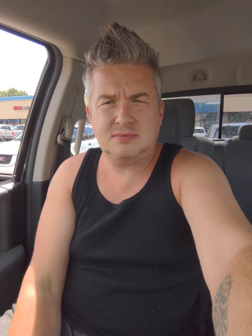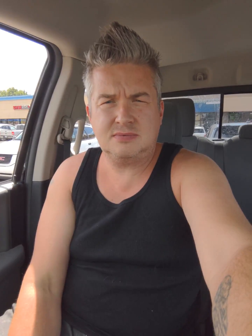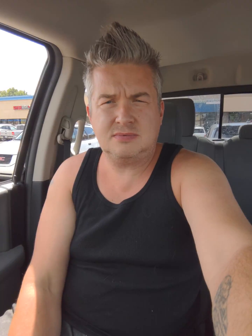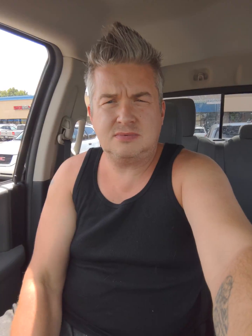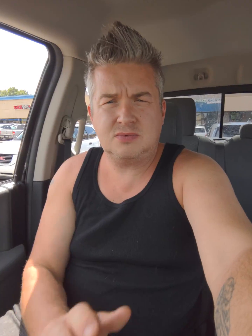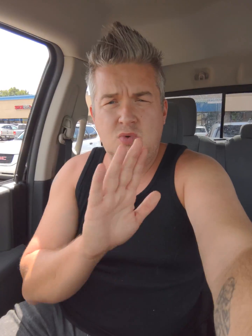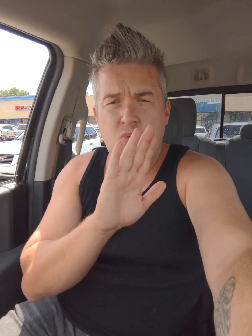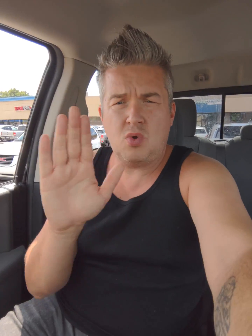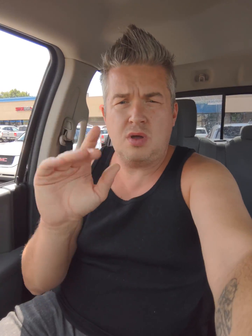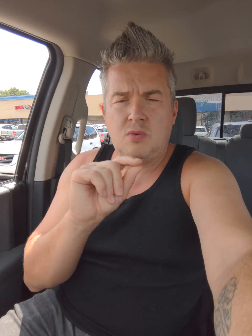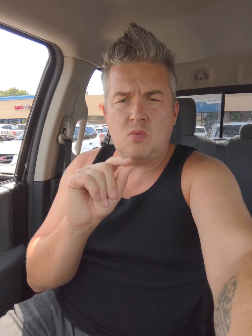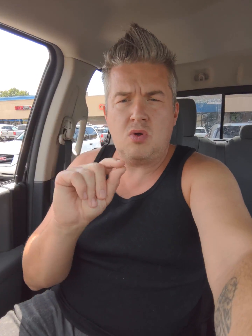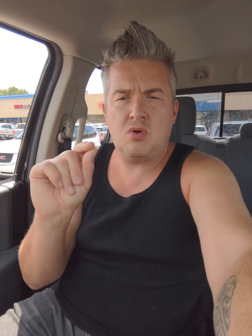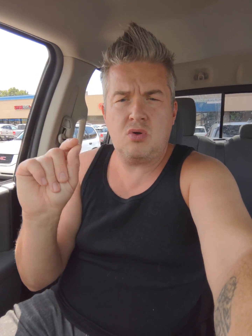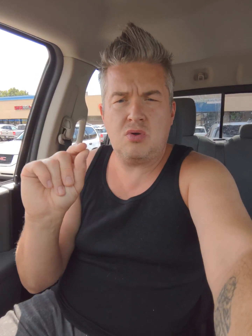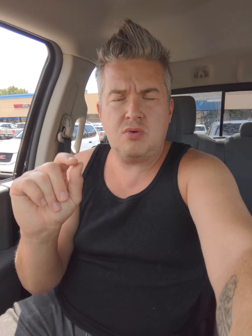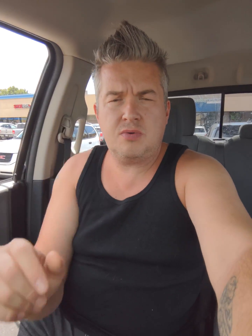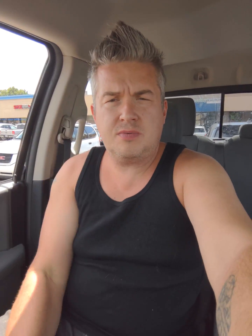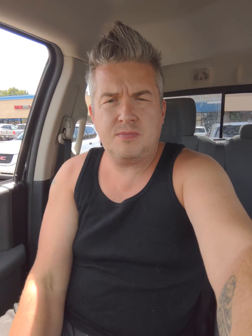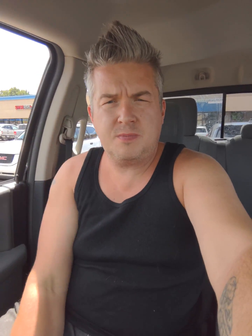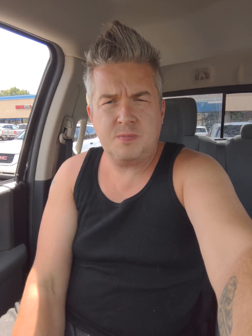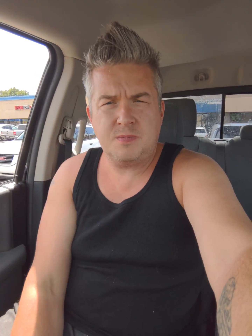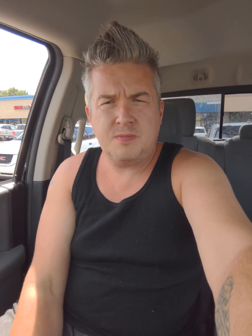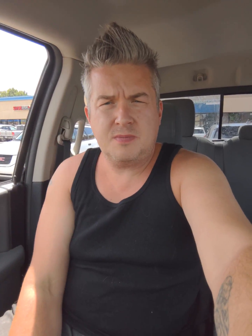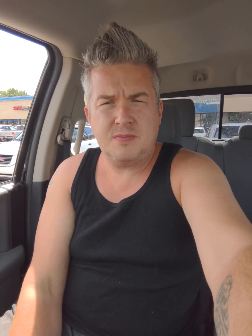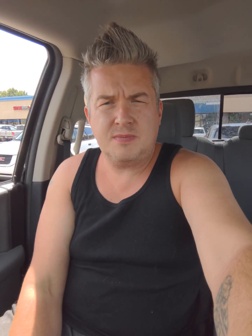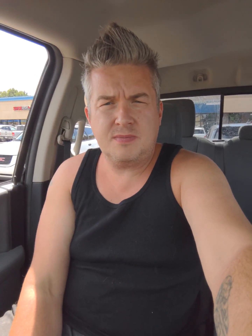chalk